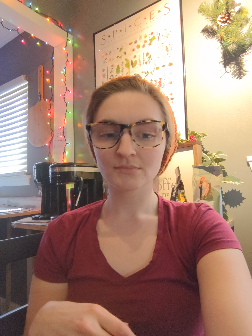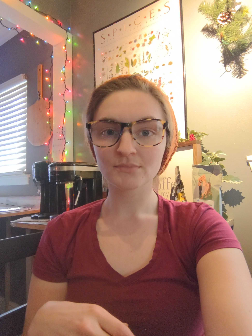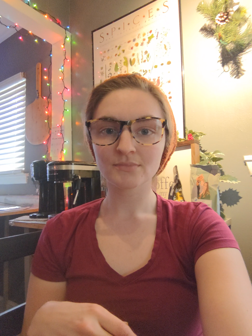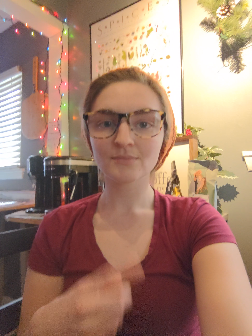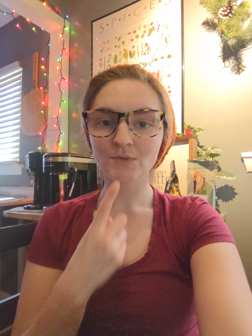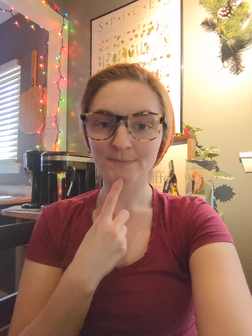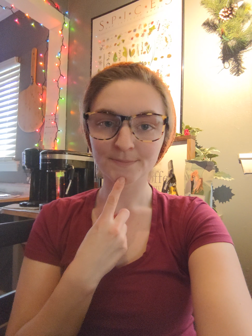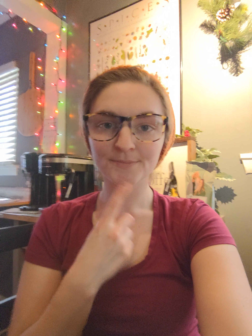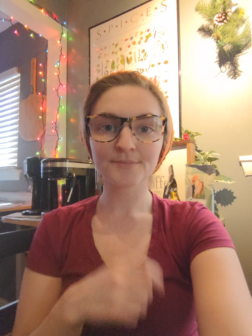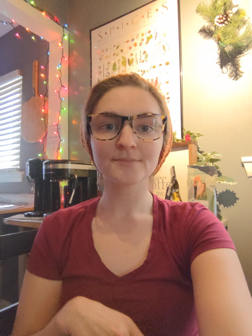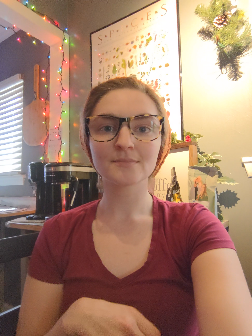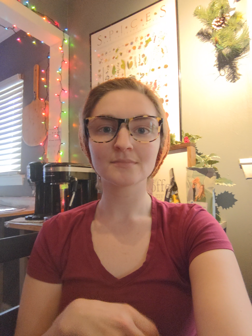chin